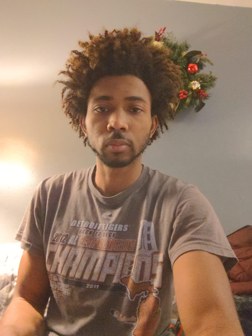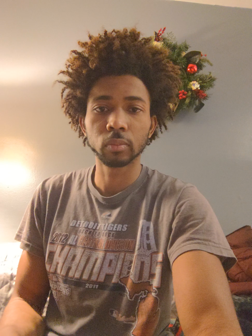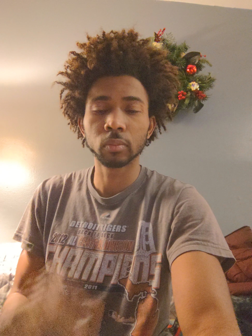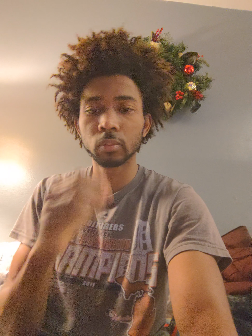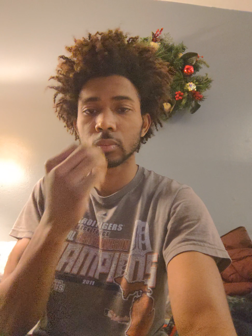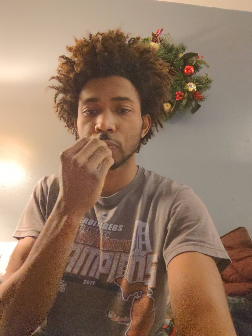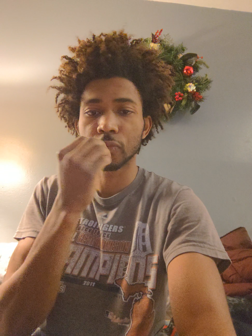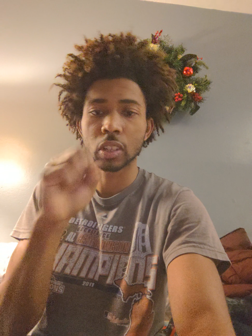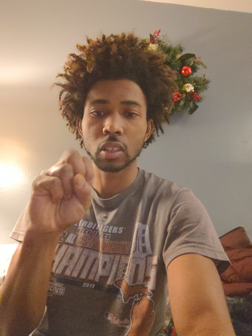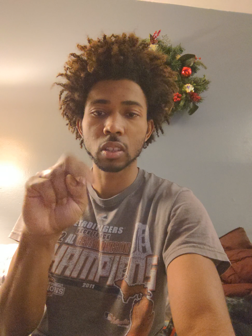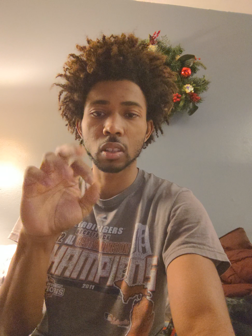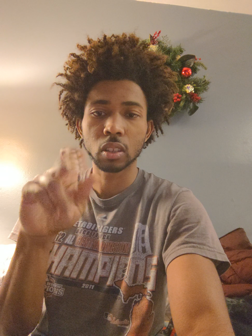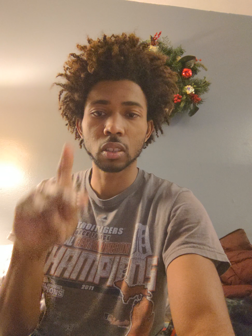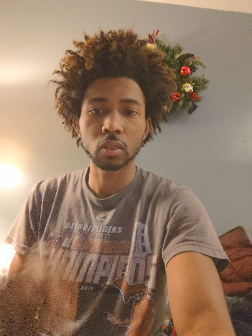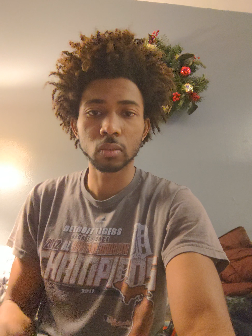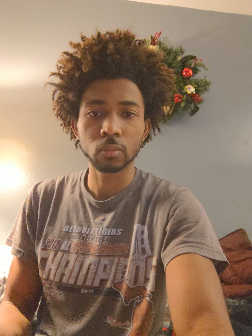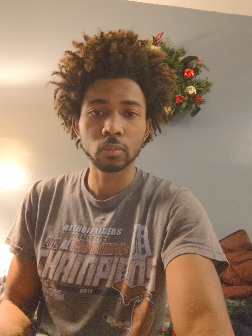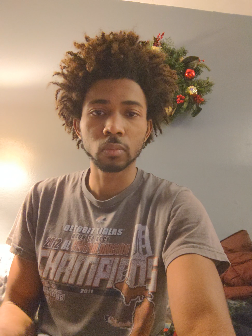snack